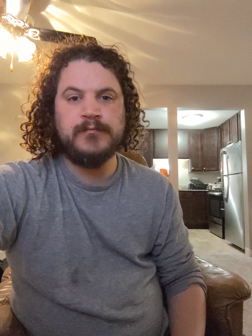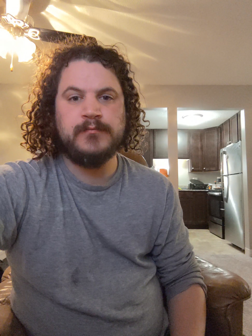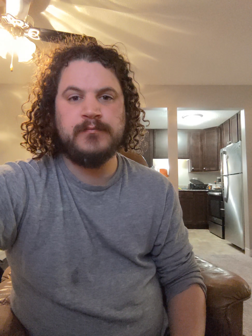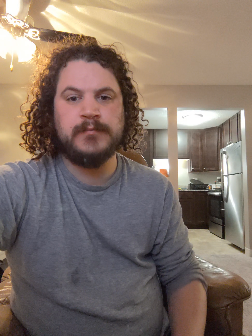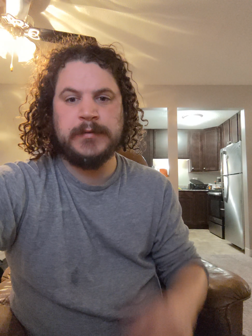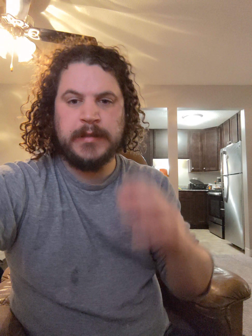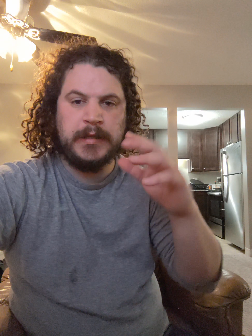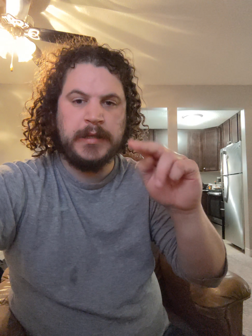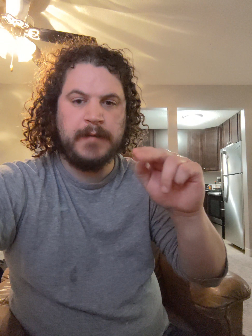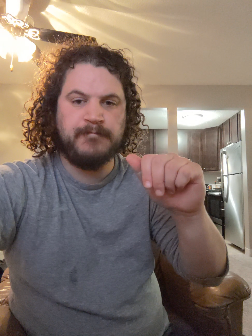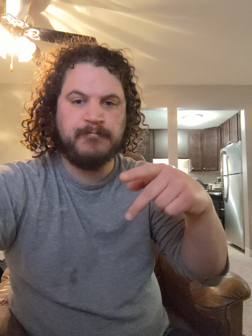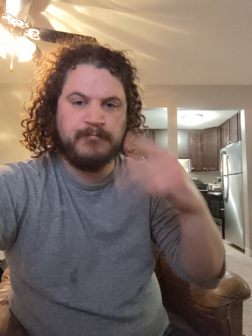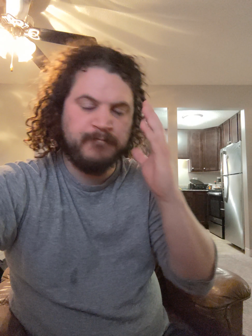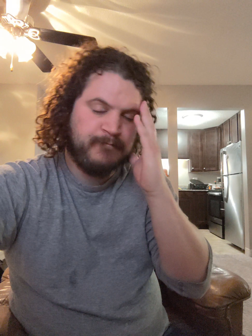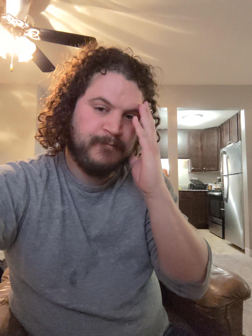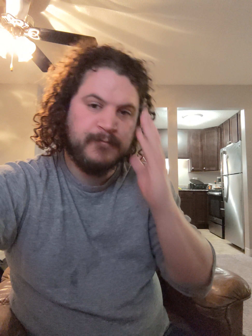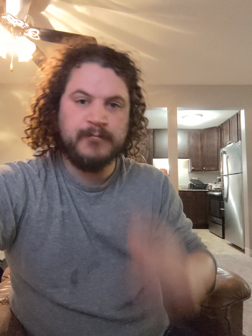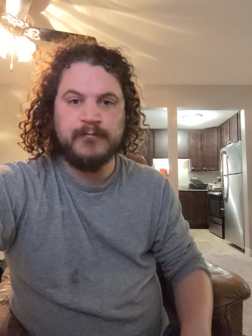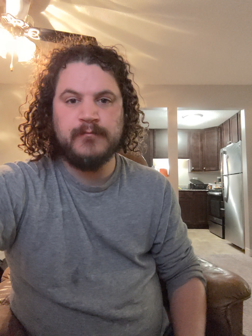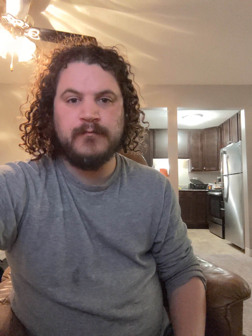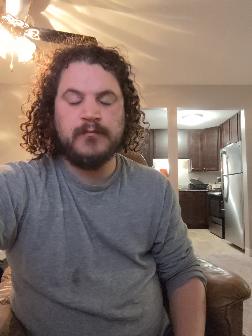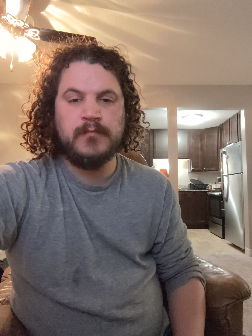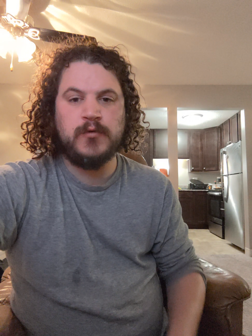nap